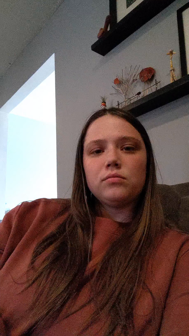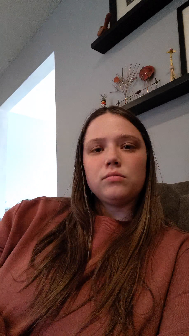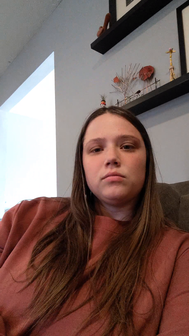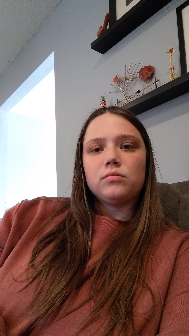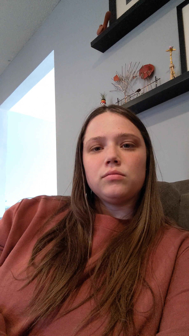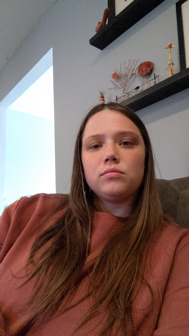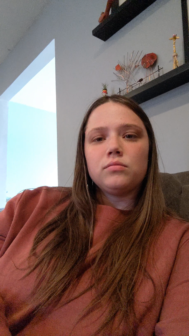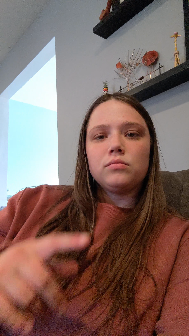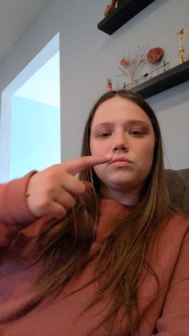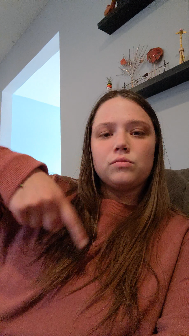around